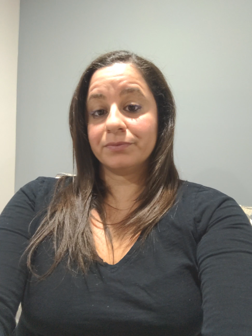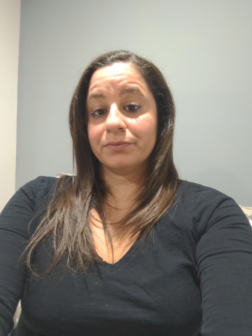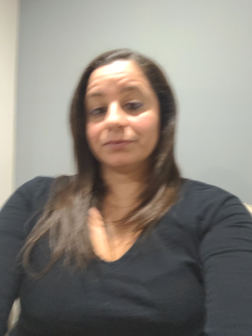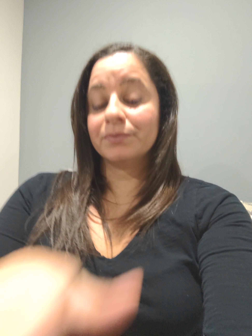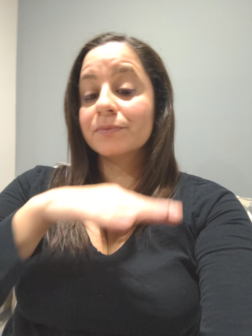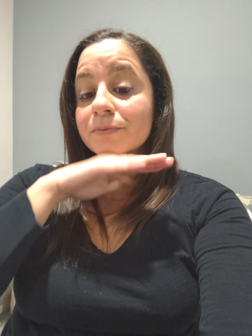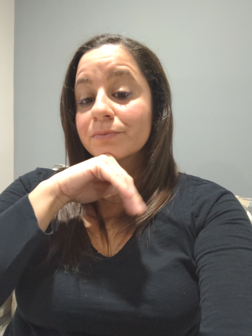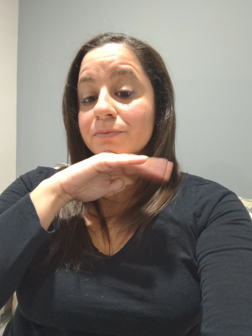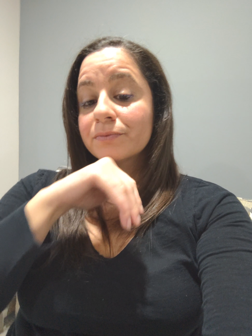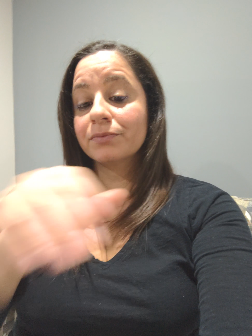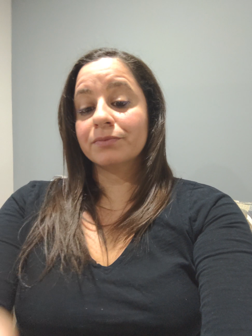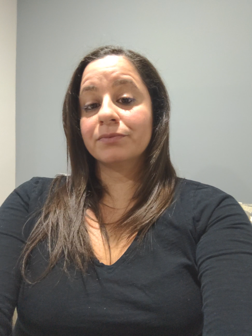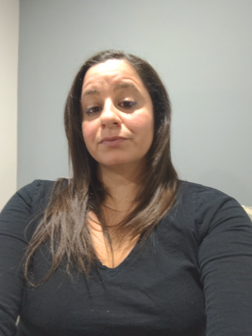pig